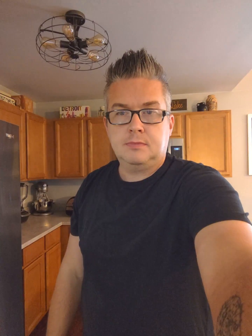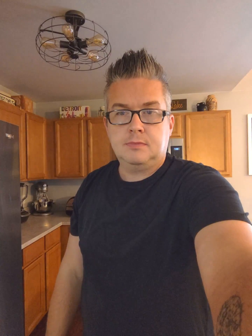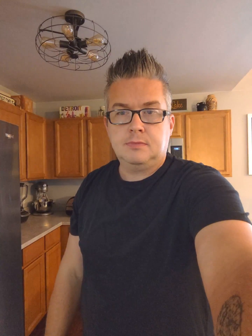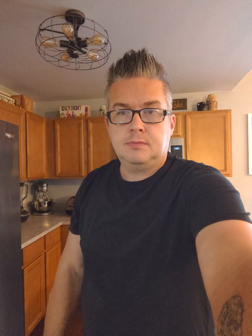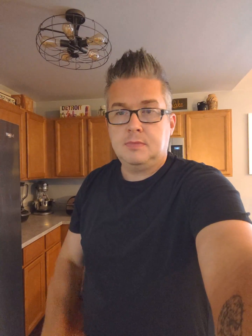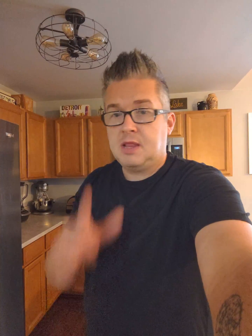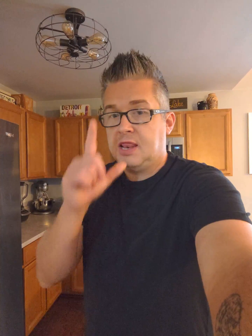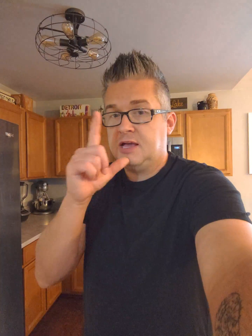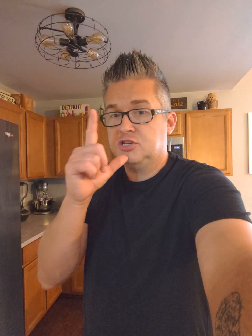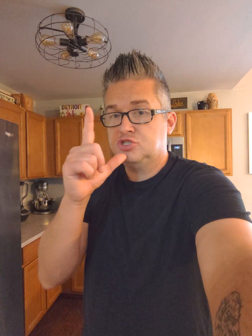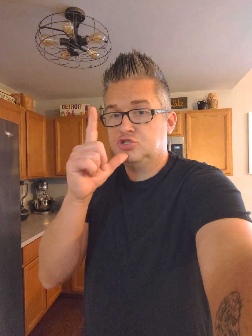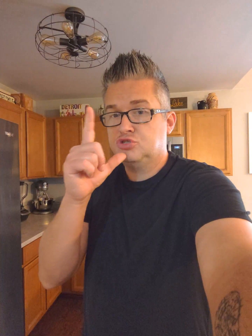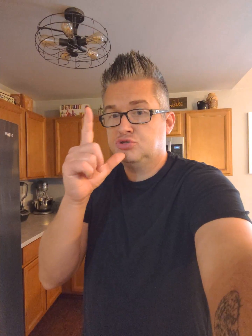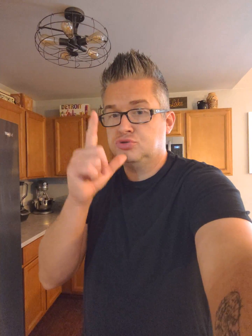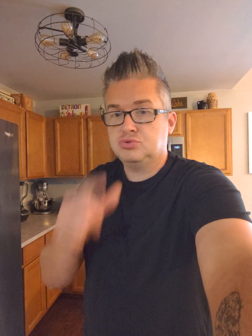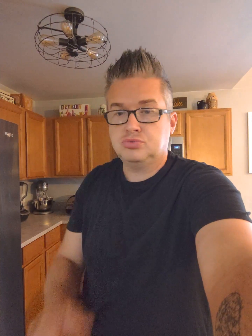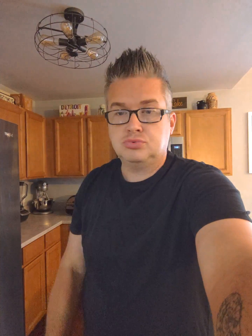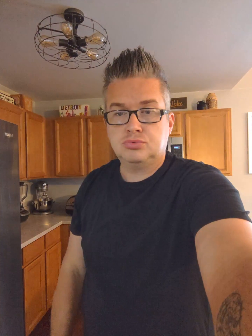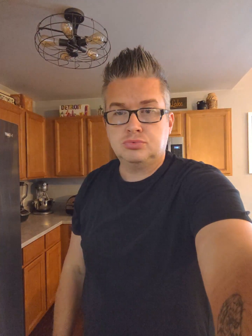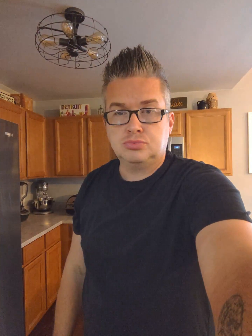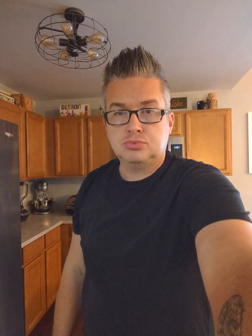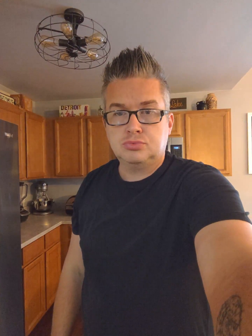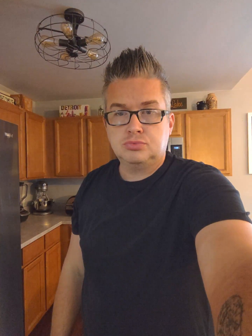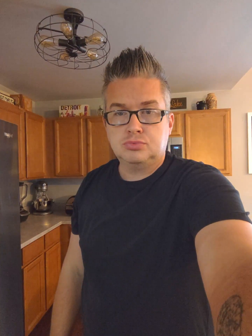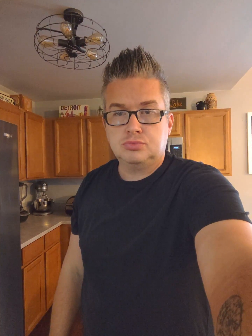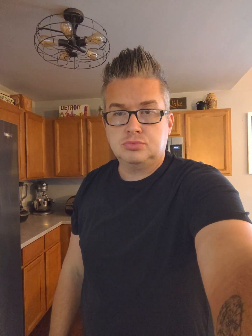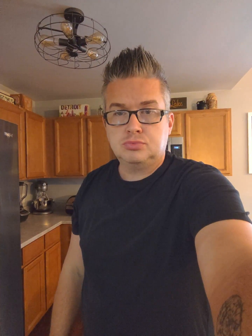lunch